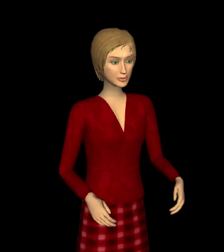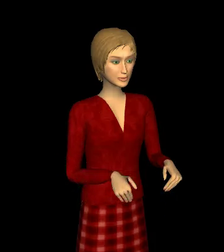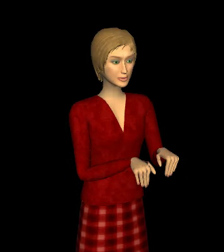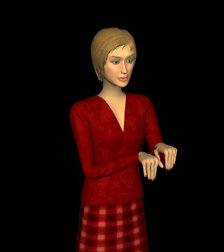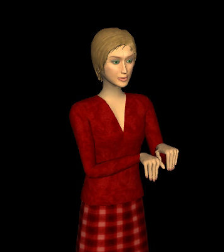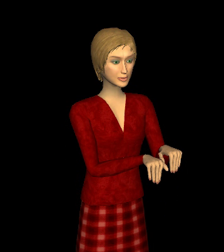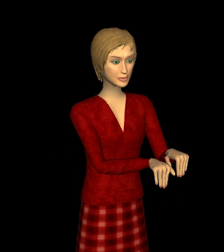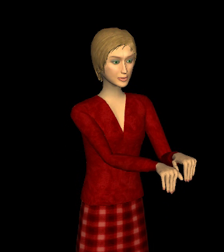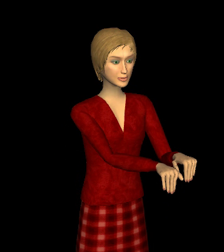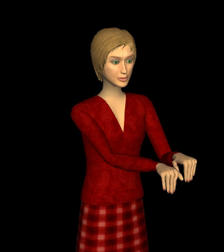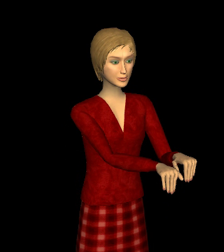مواصلة